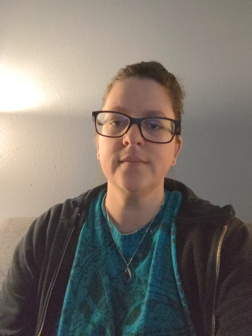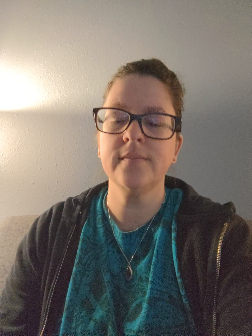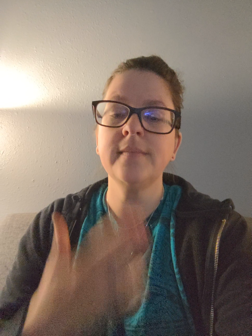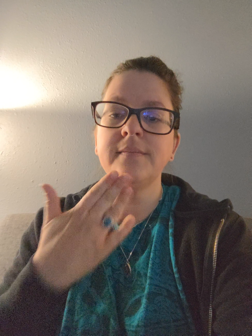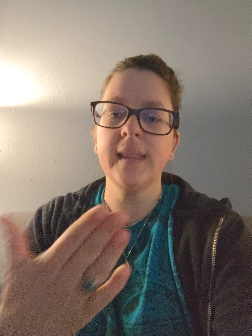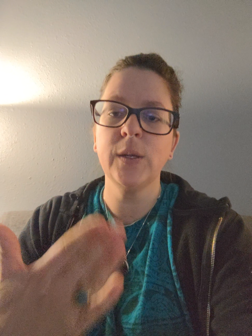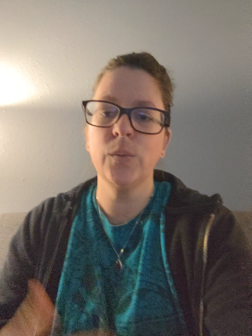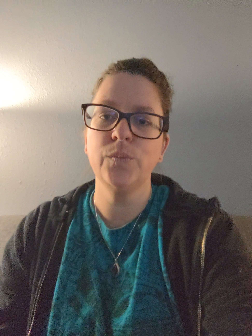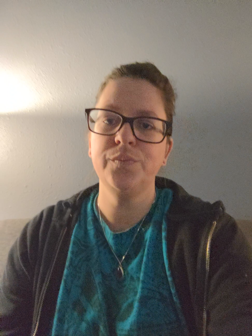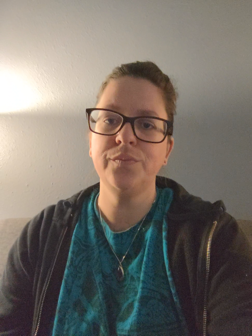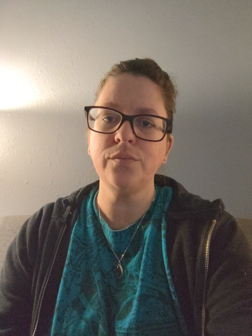thank you